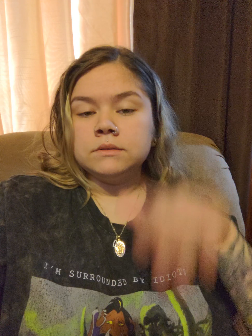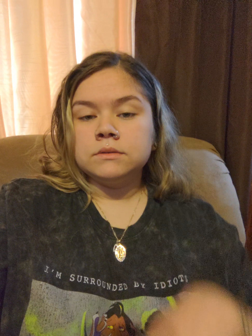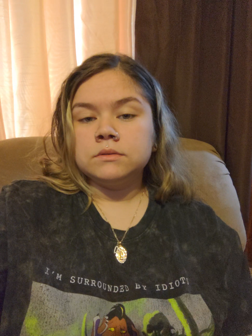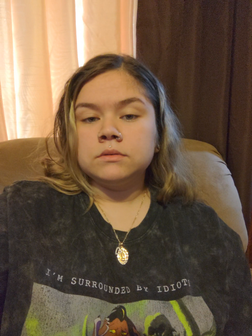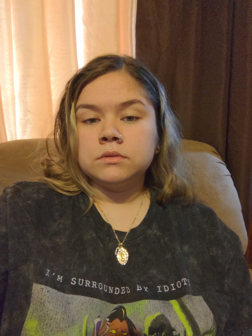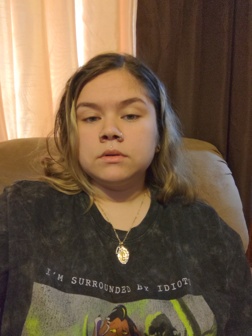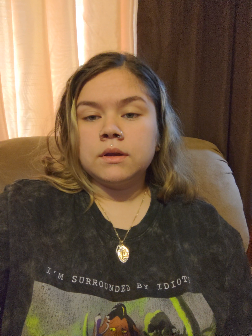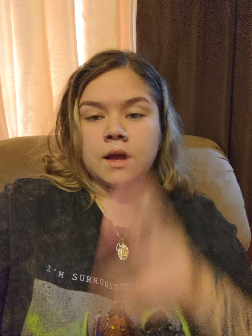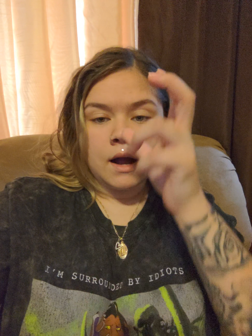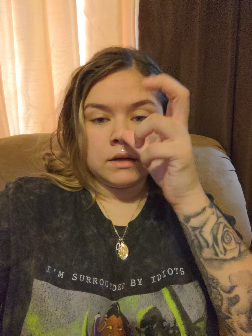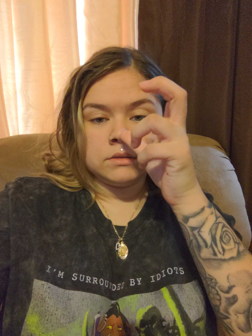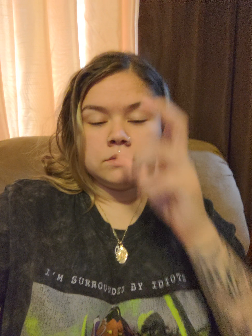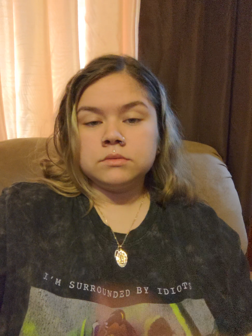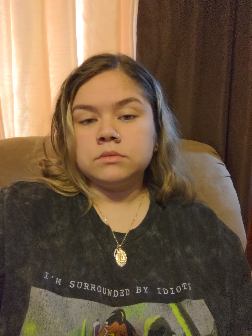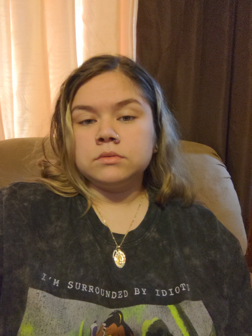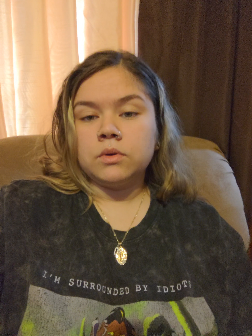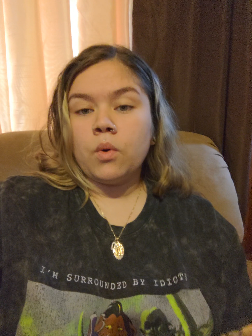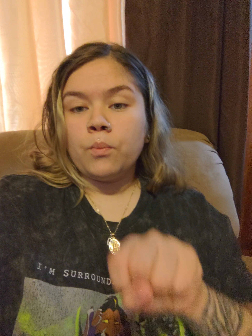ant